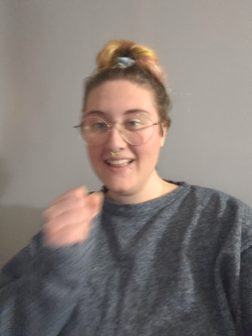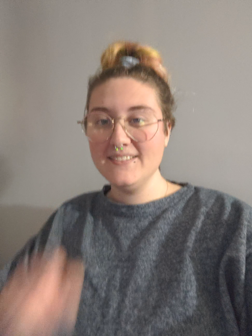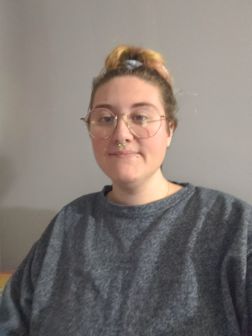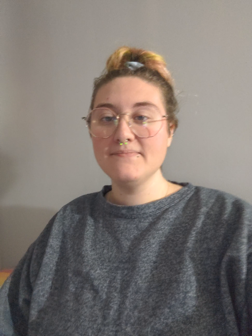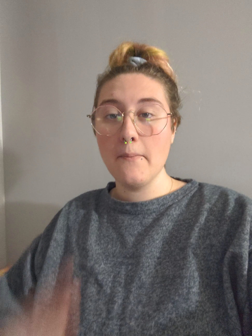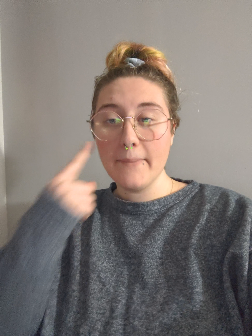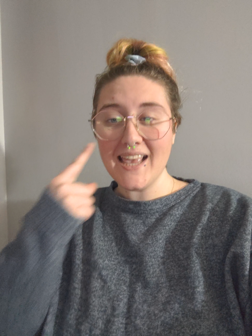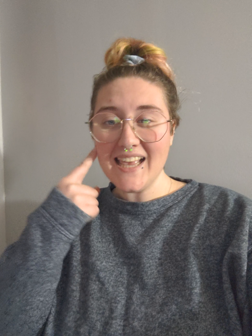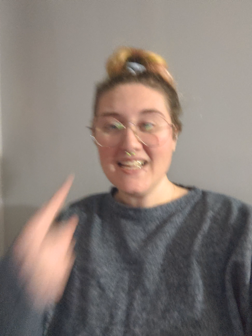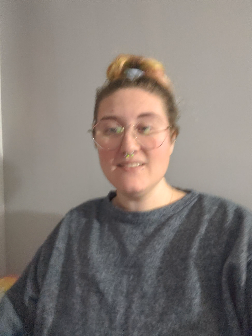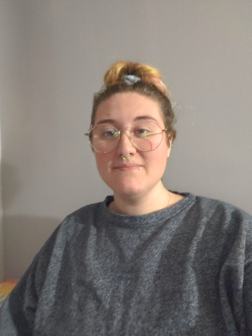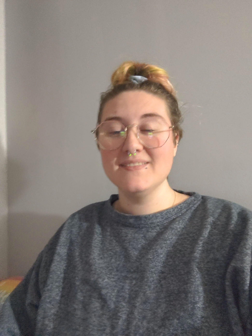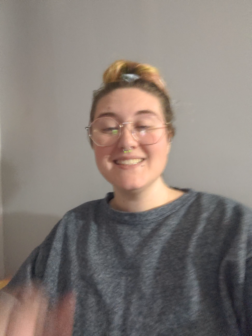penny